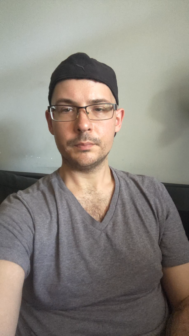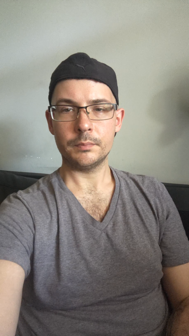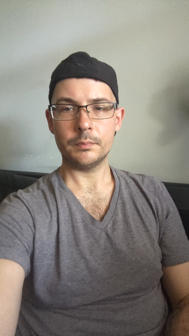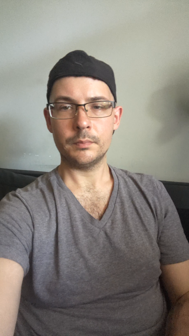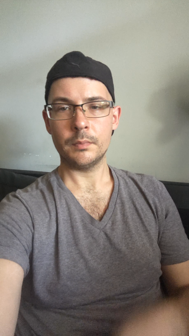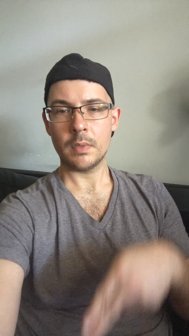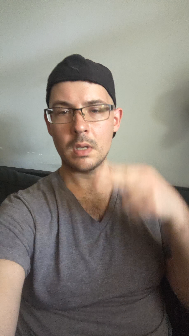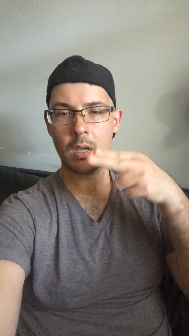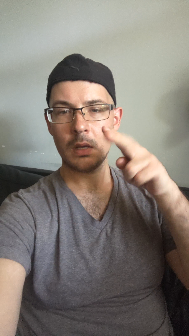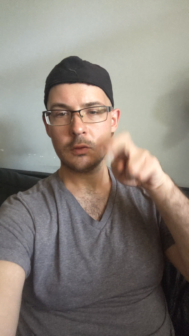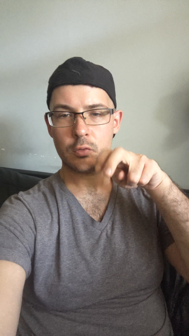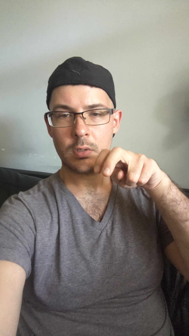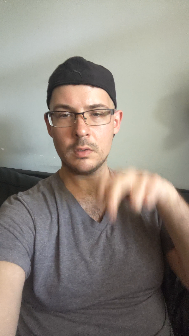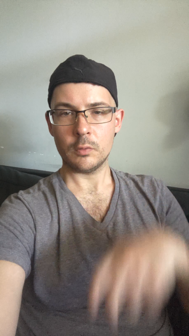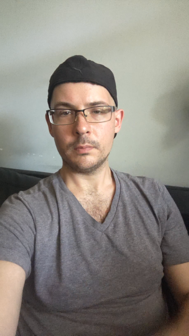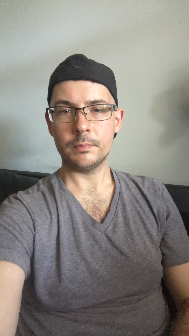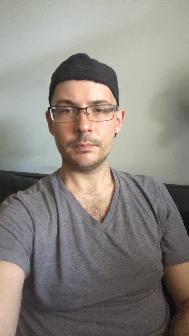high chair